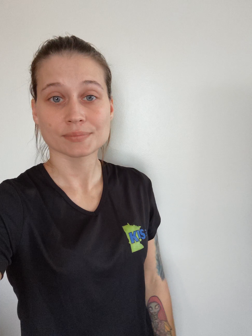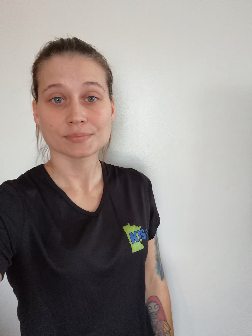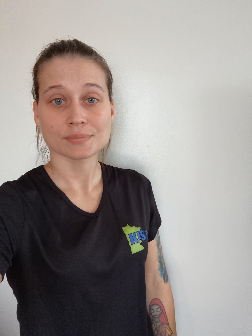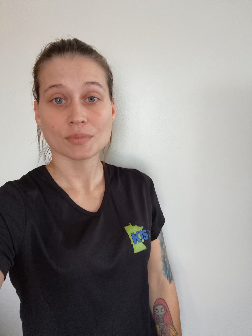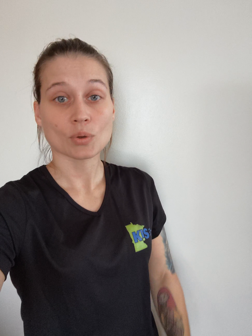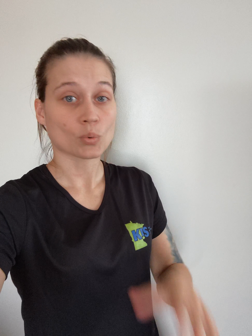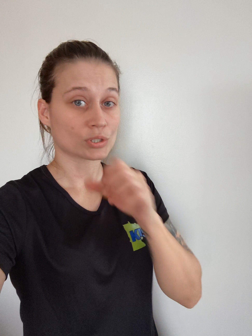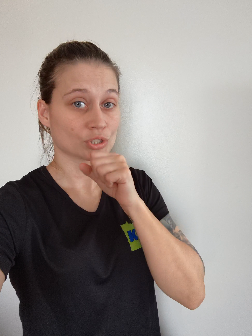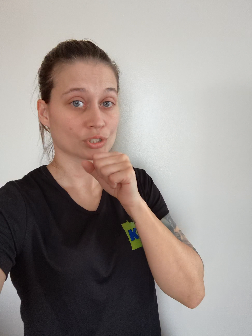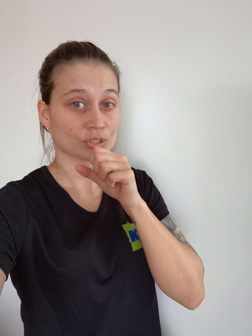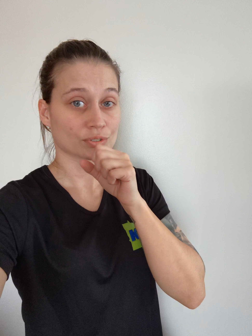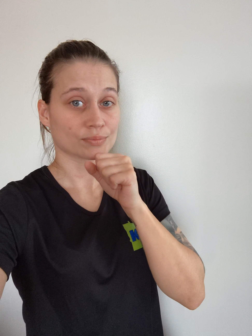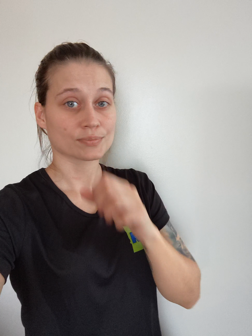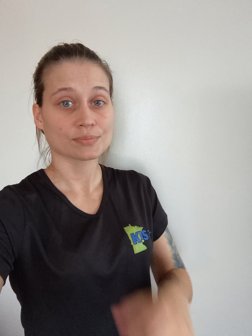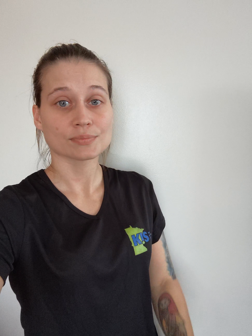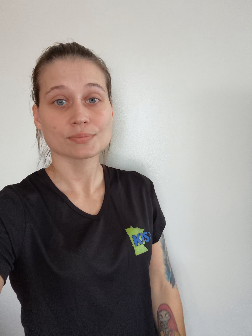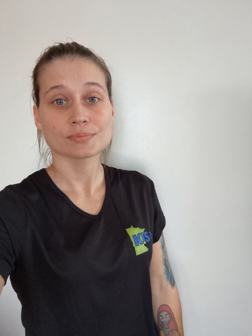orange